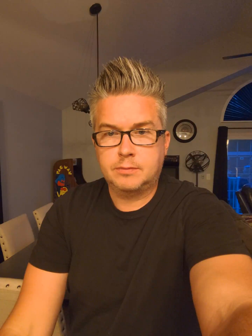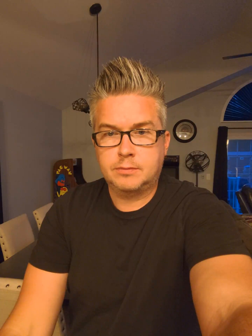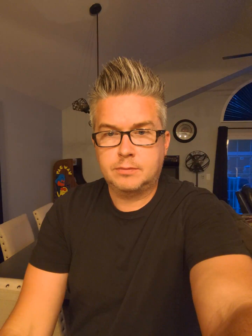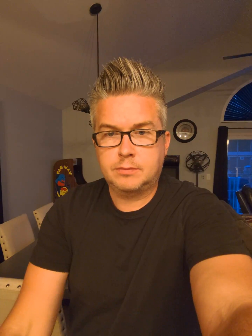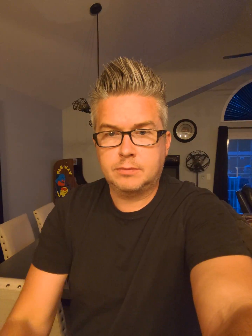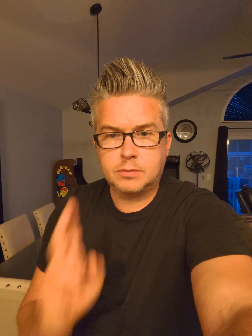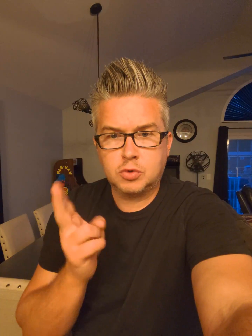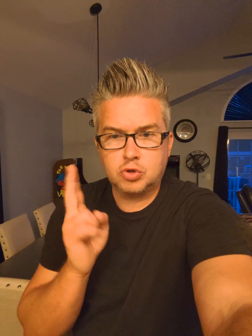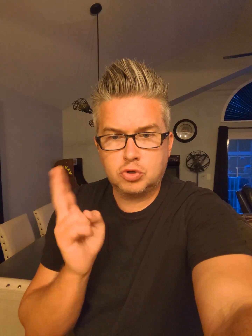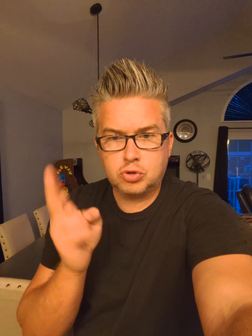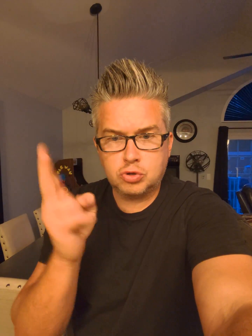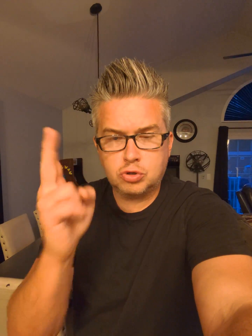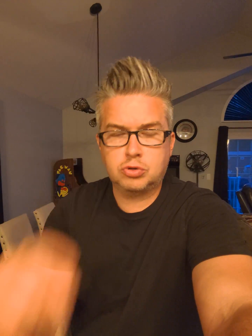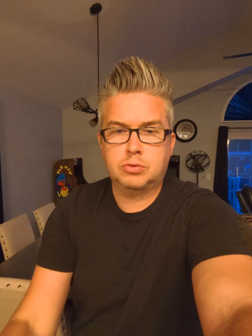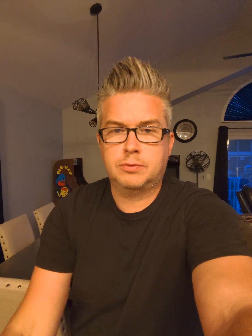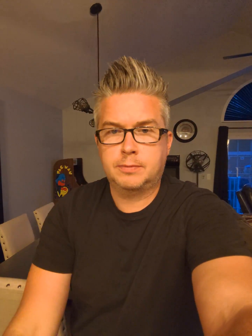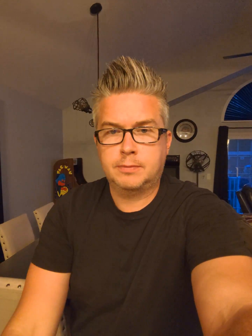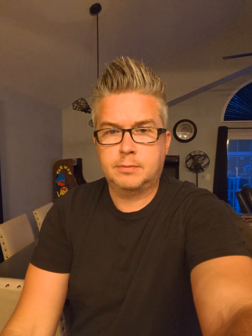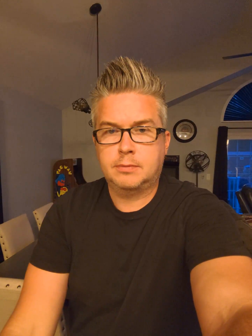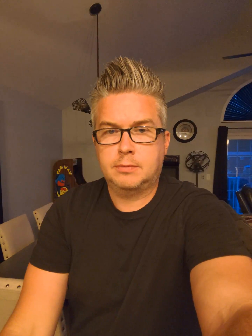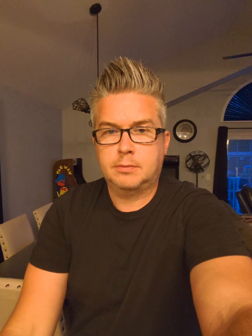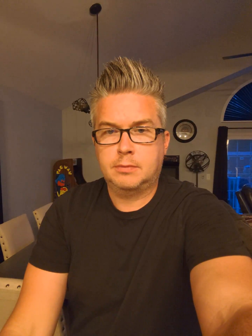hurry